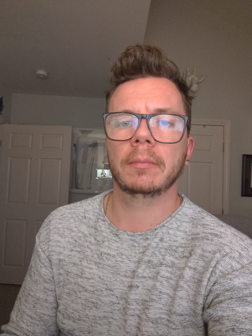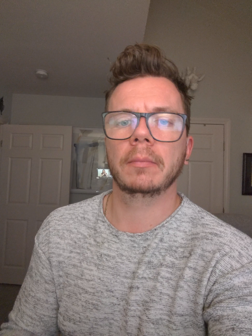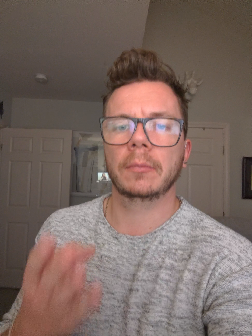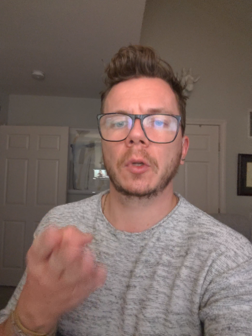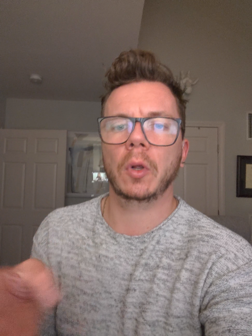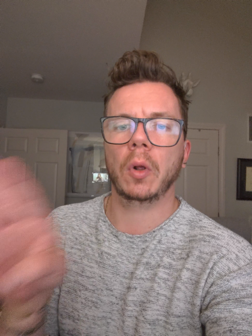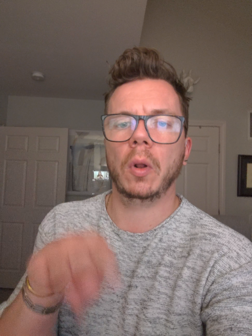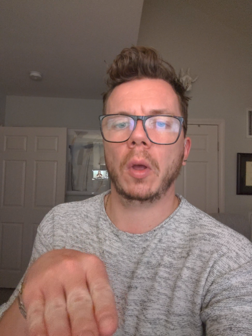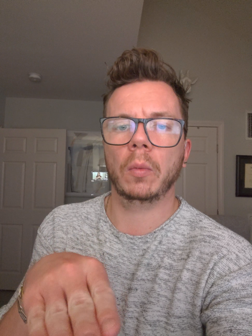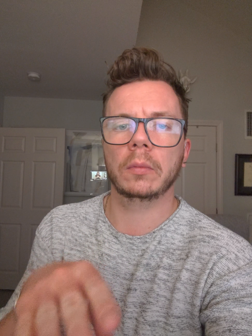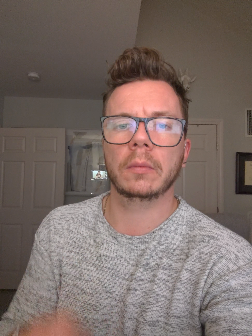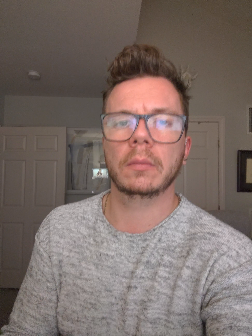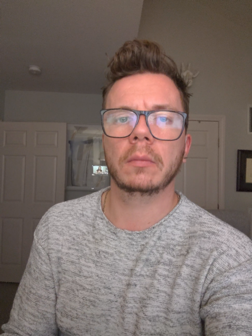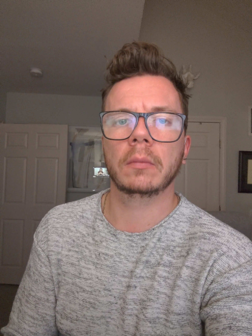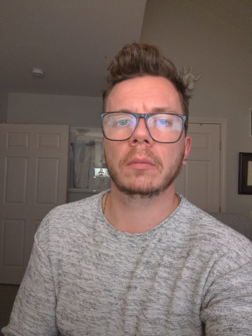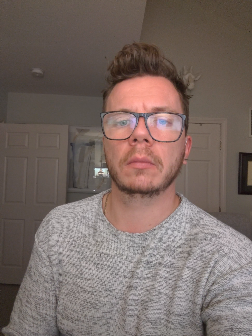close